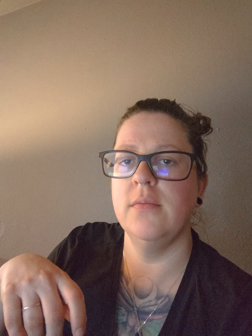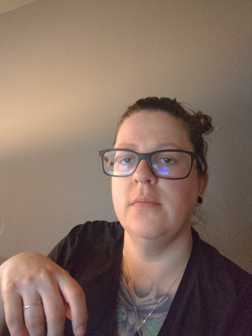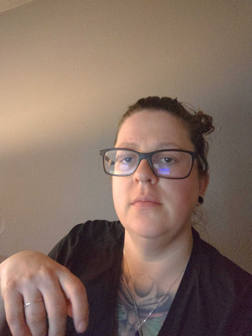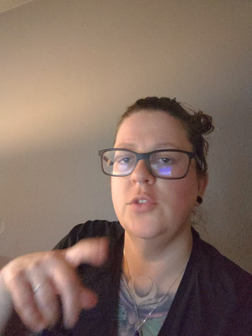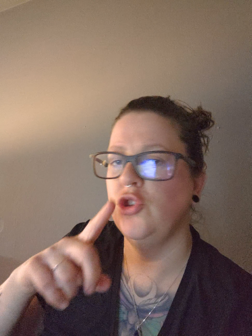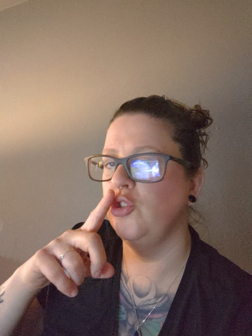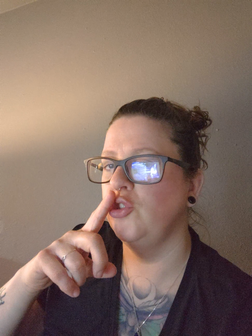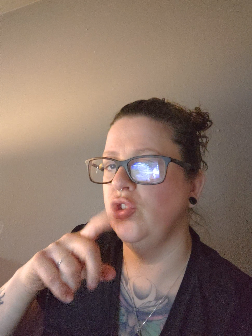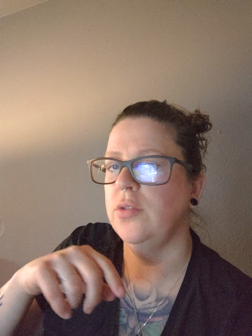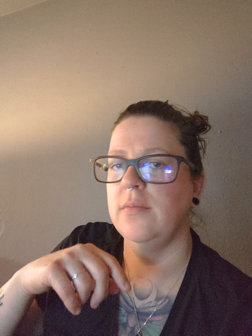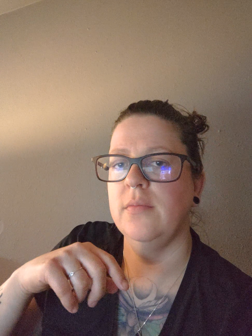shhh